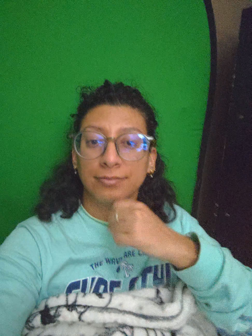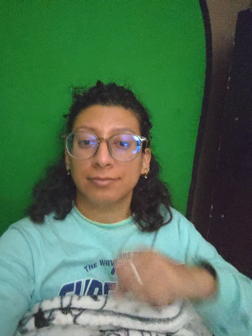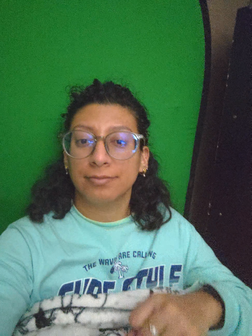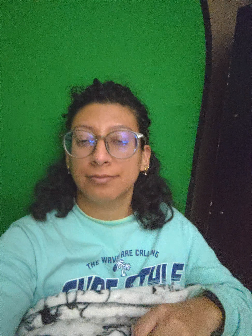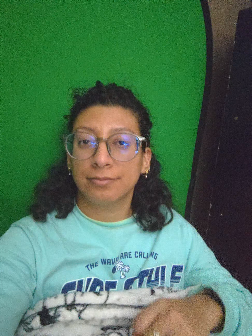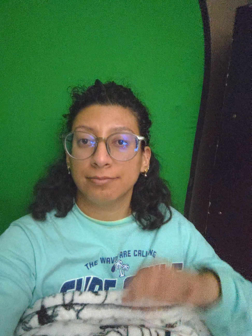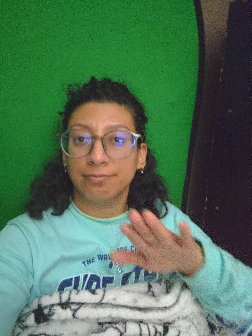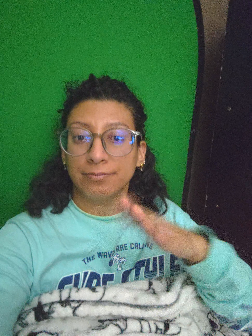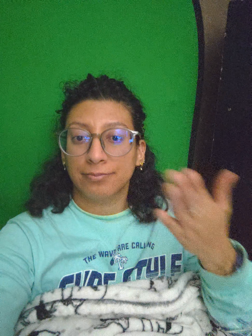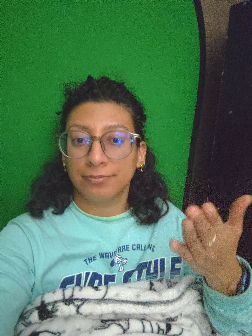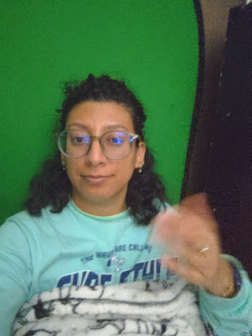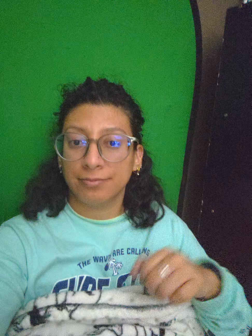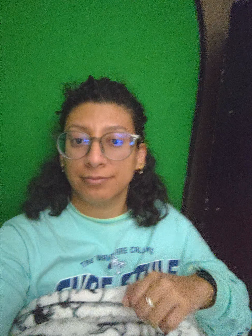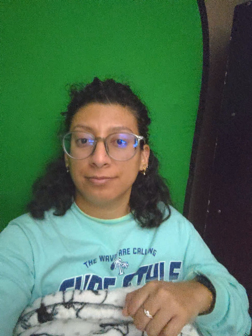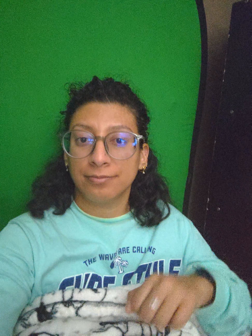book